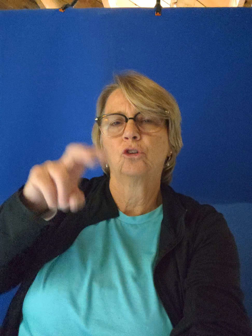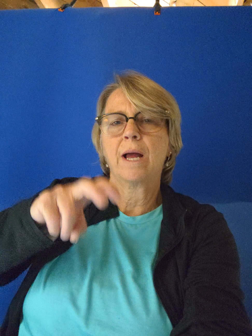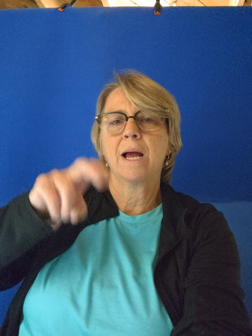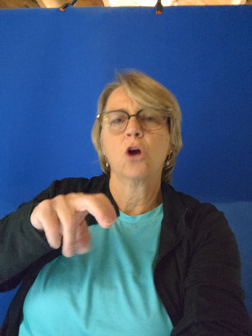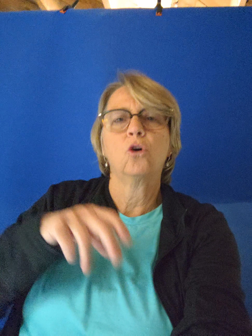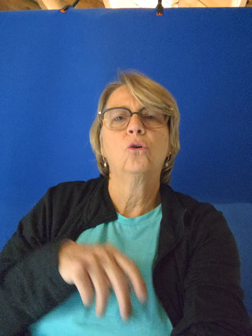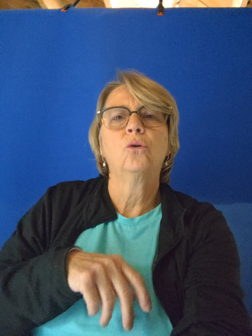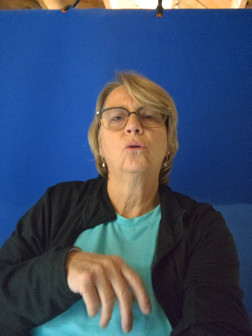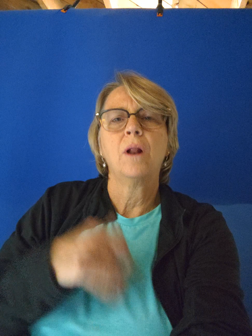chair